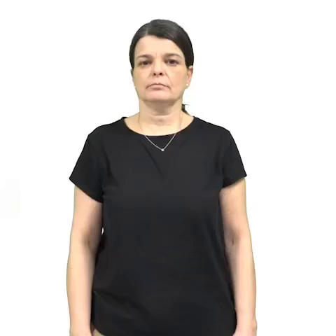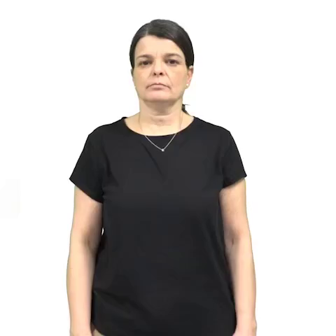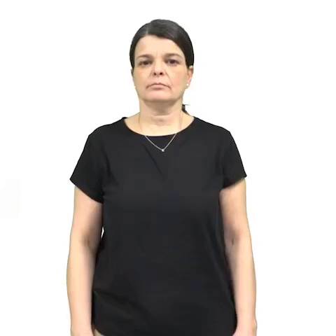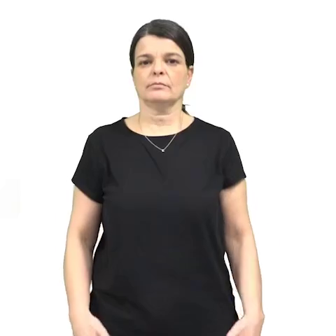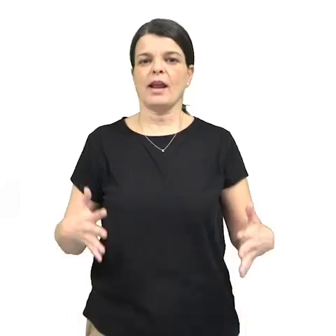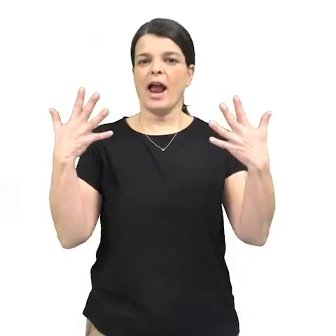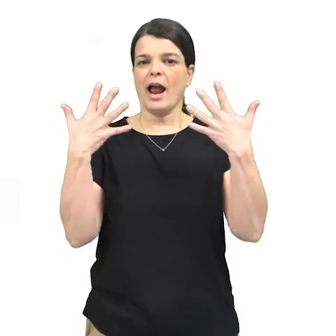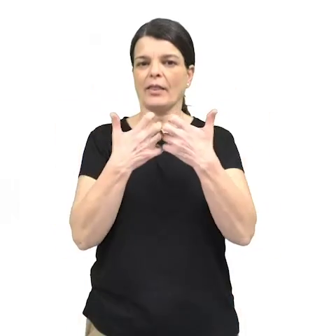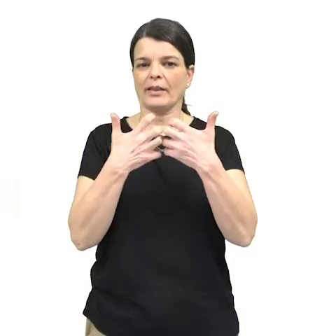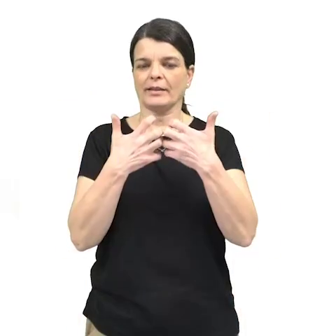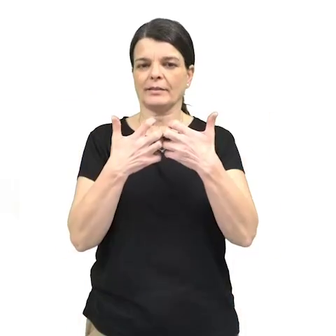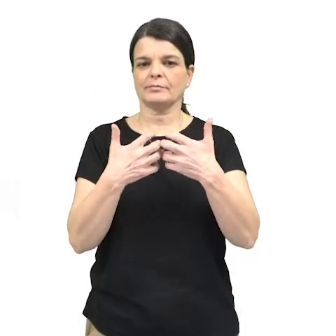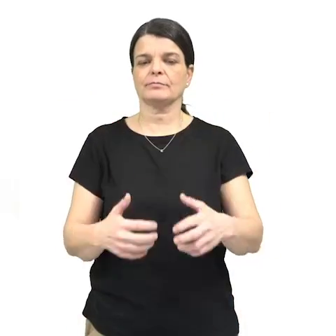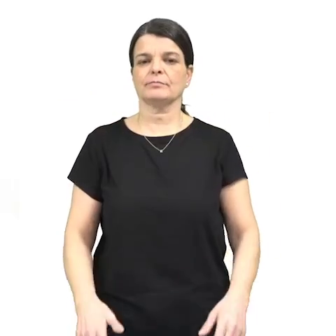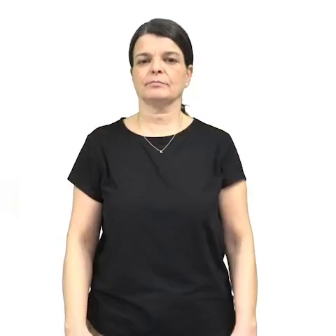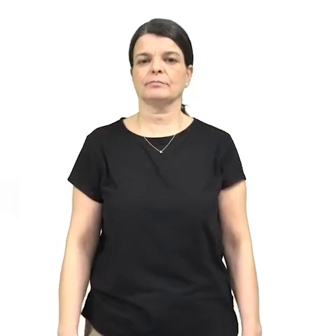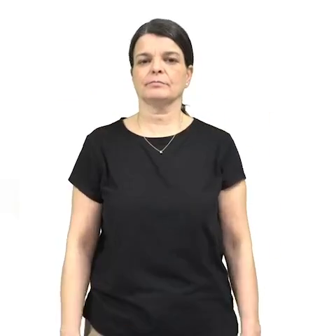accidente